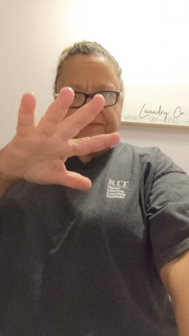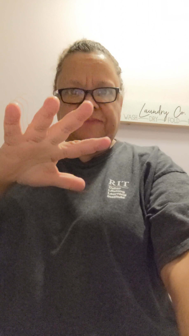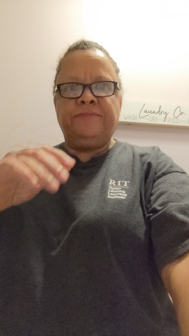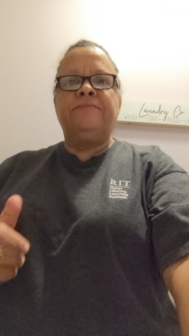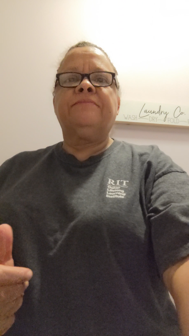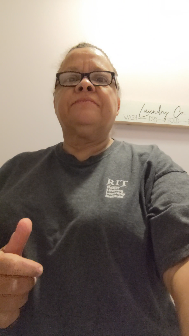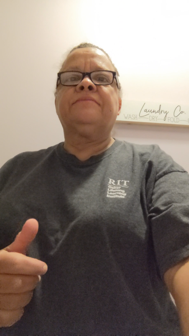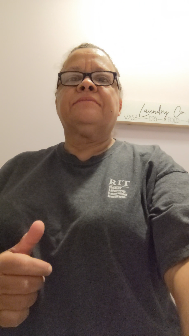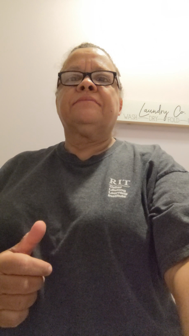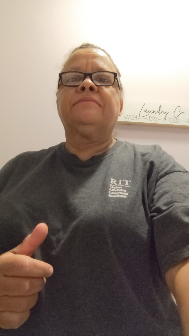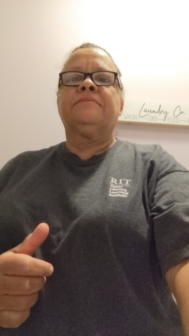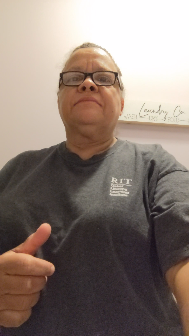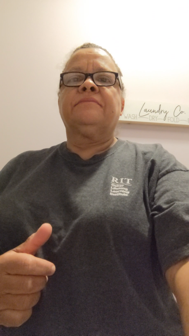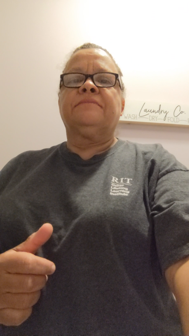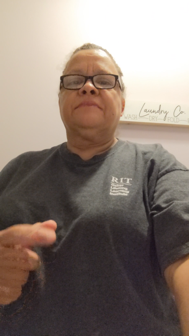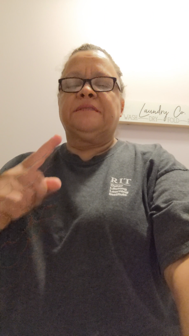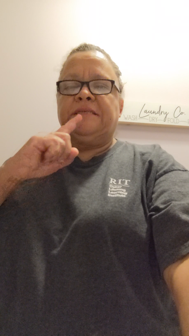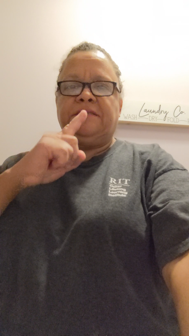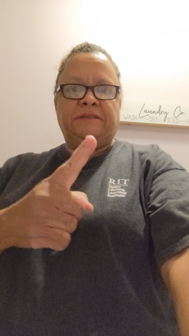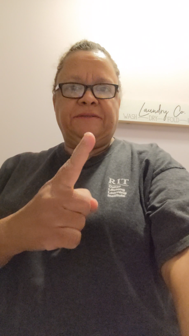is